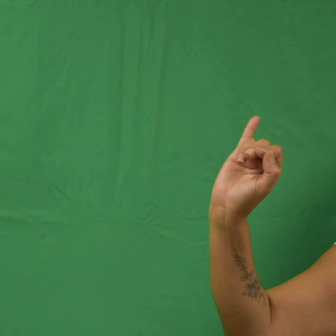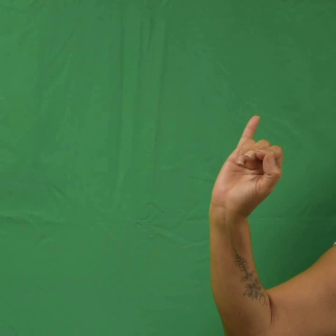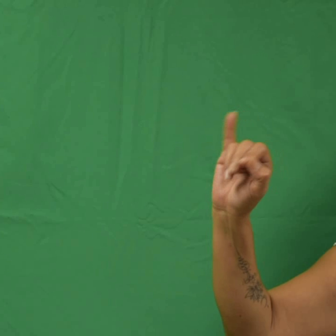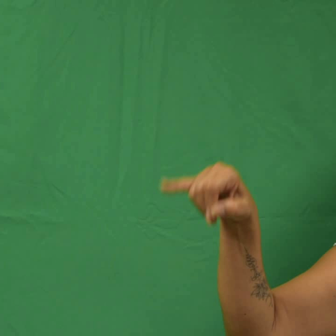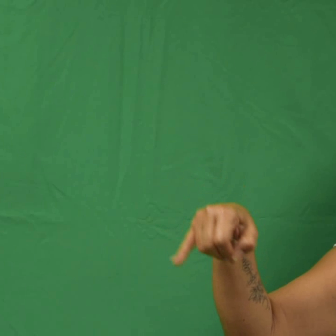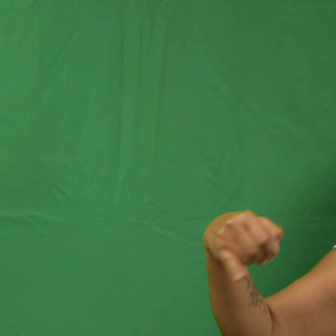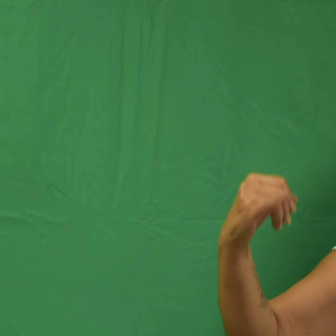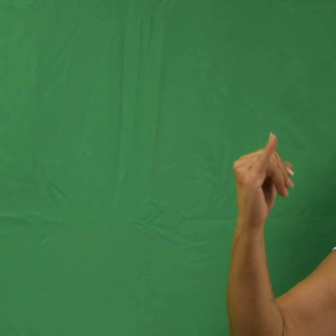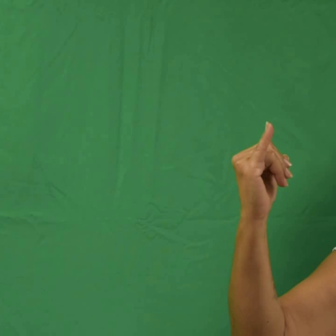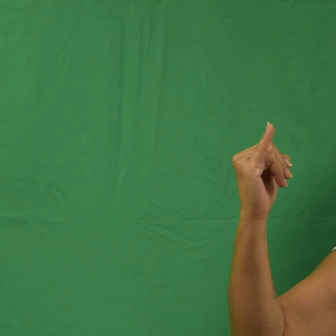J